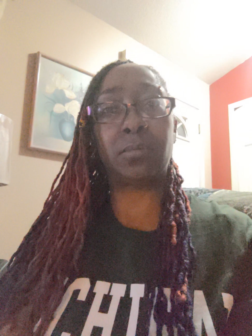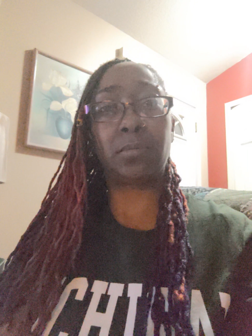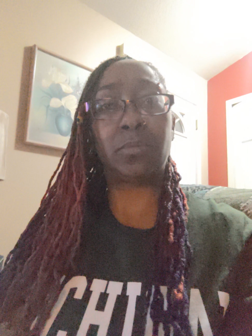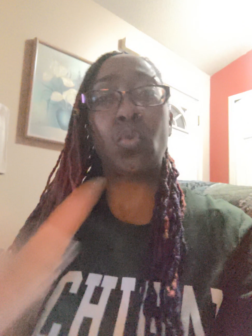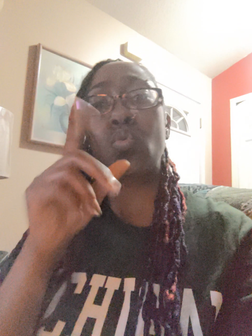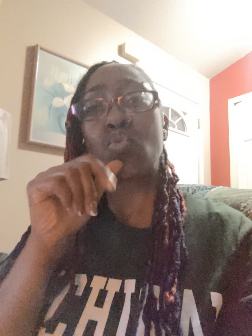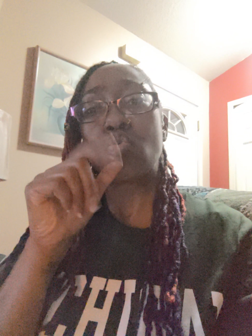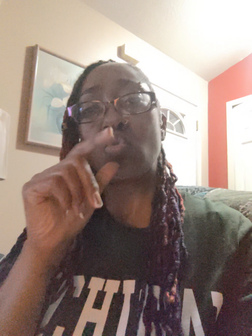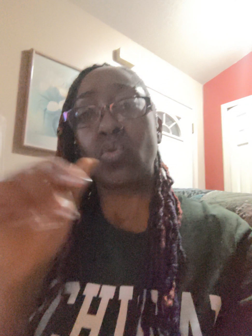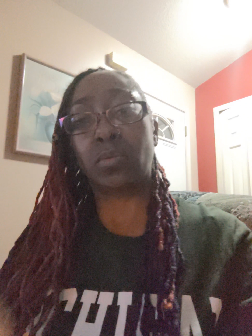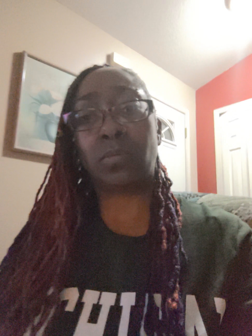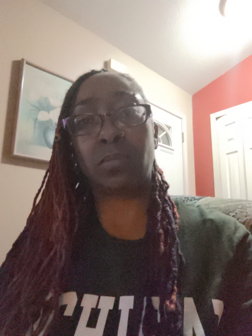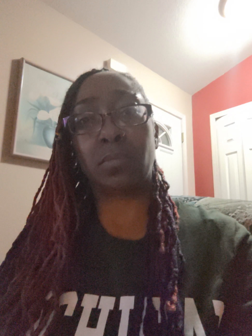who